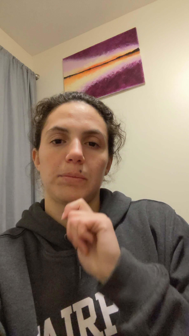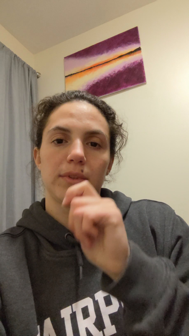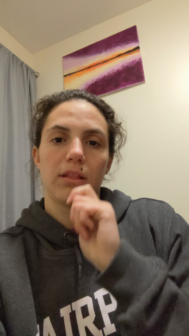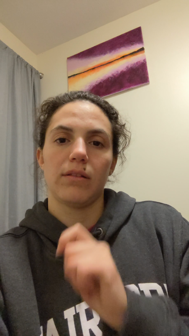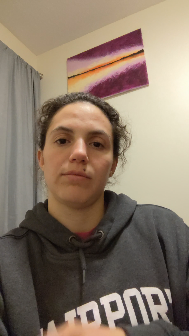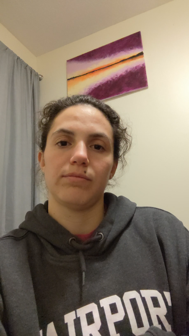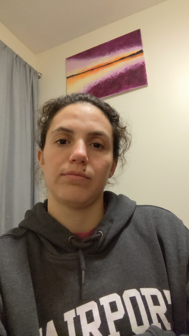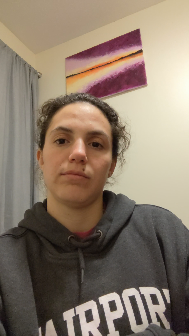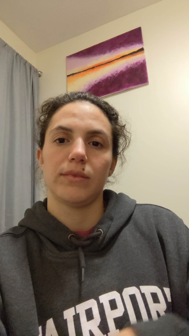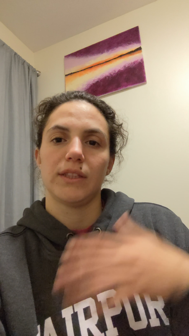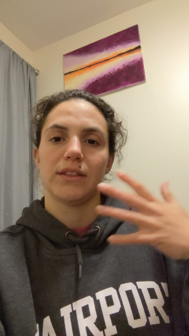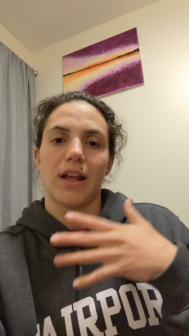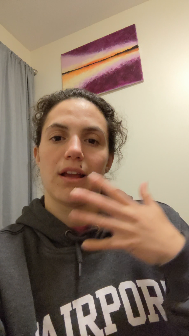scared